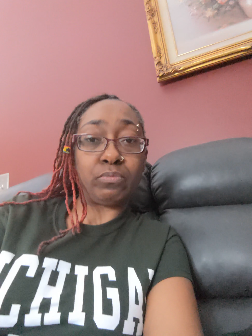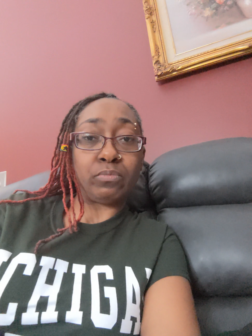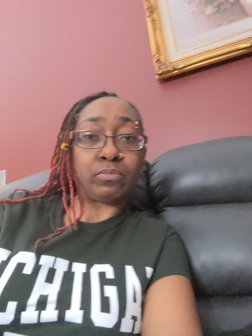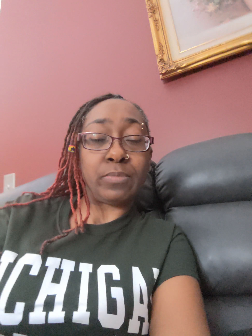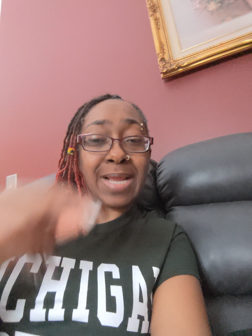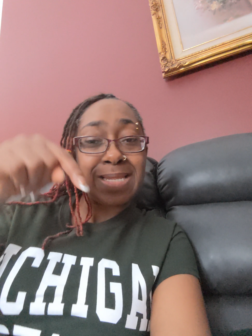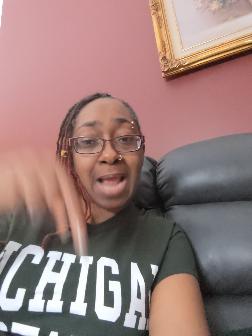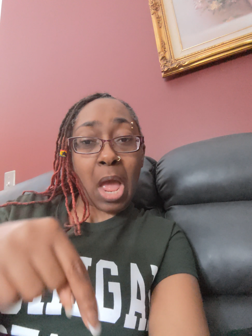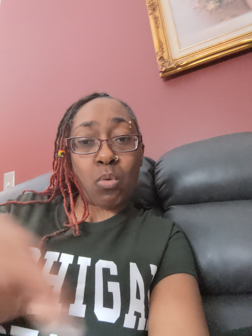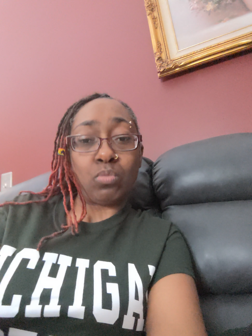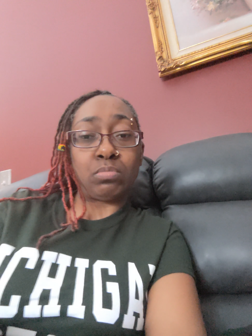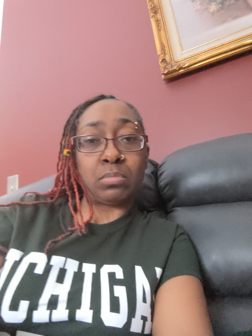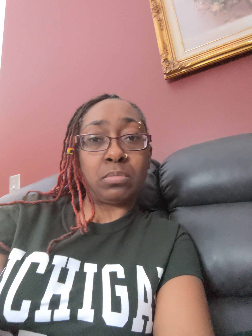down